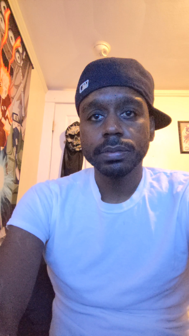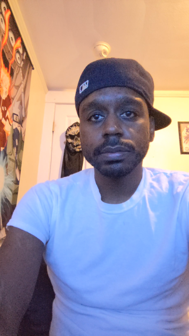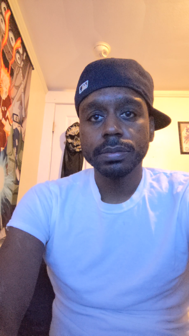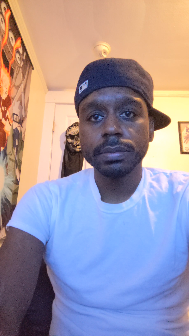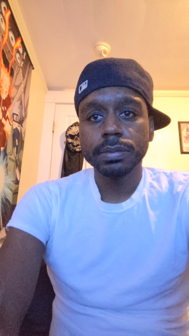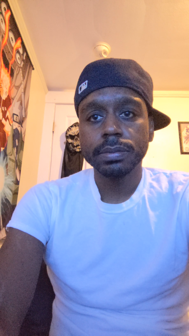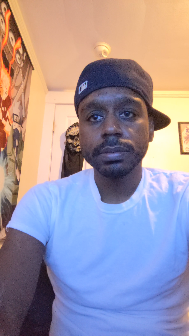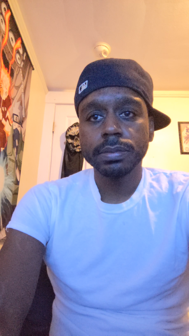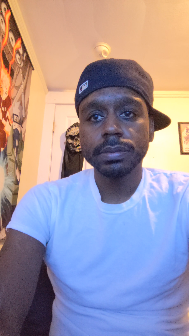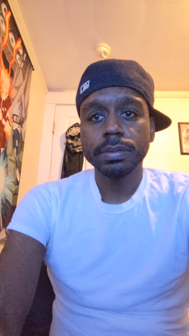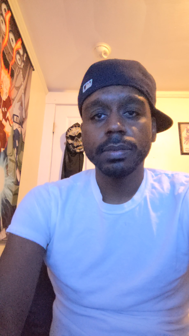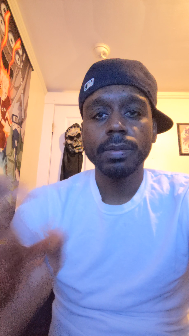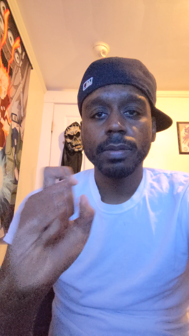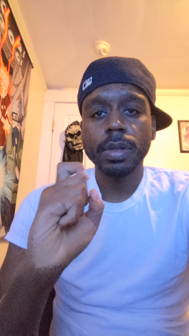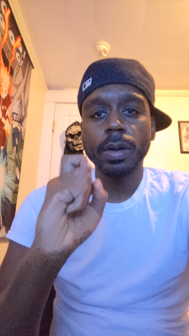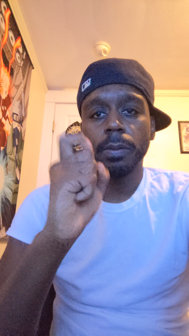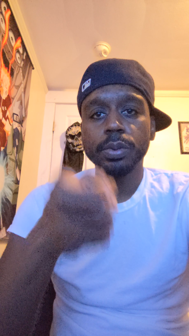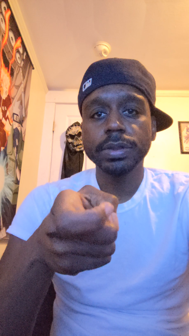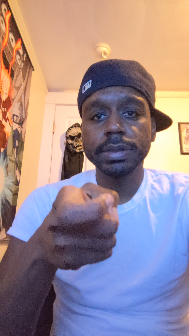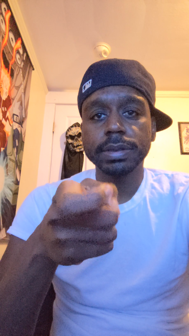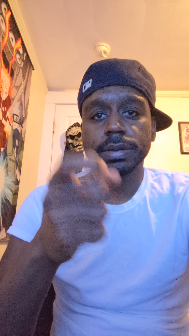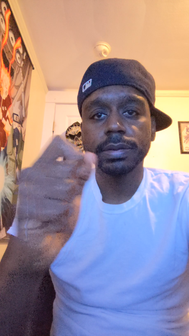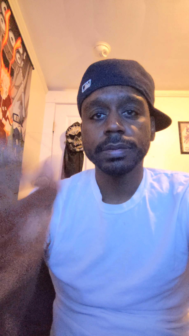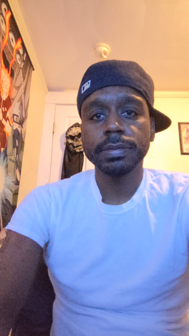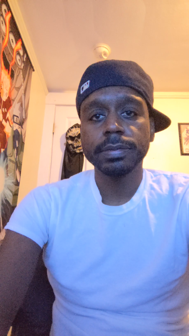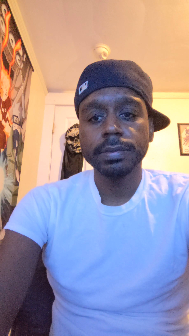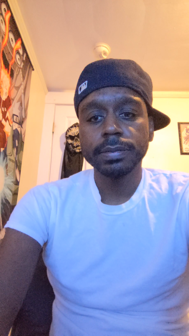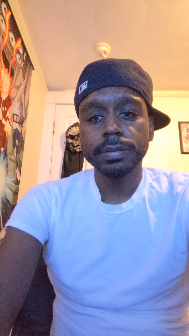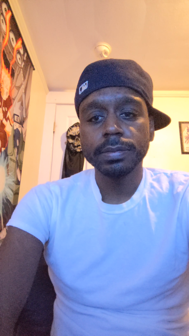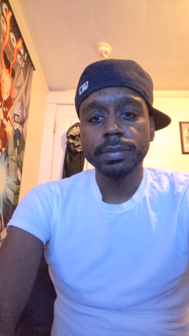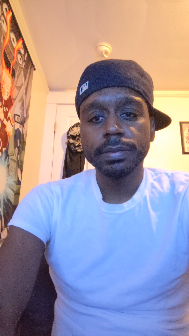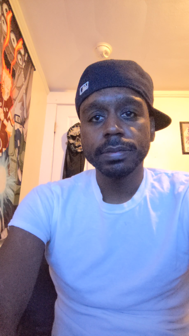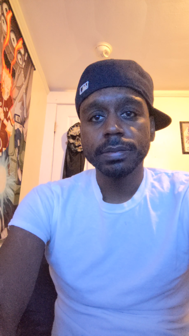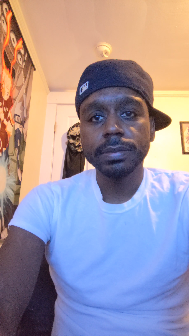present